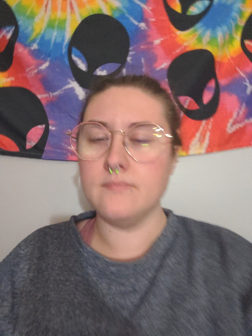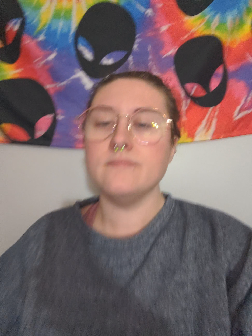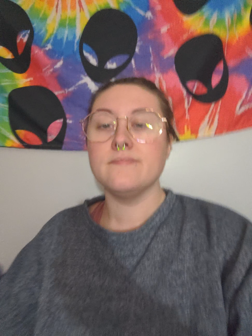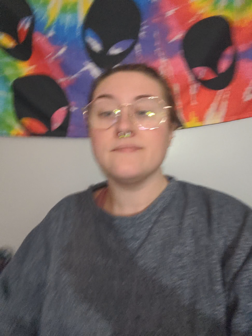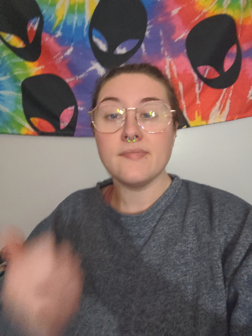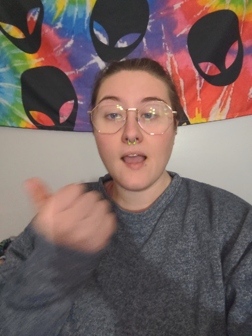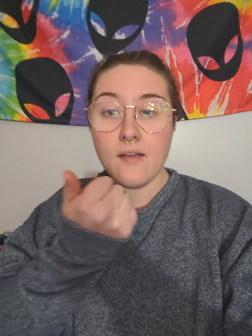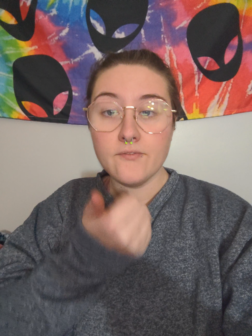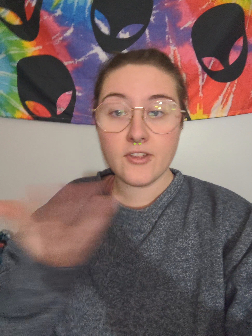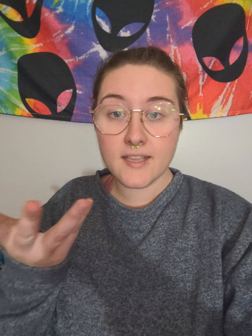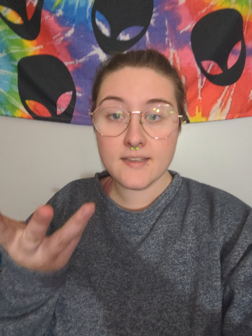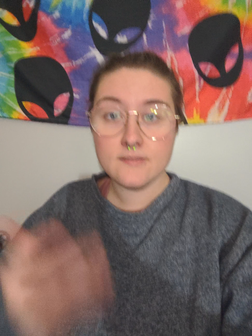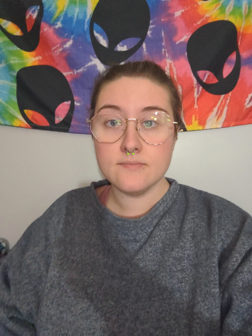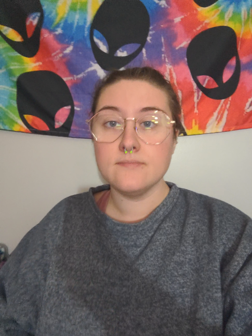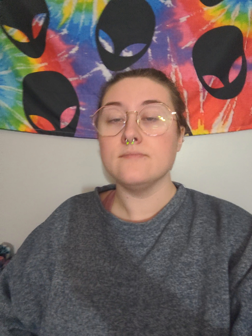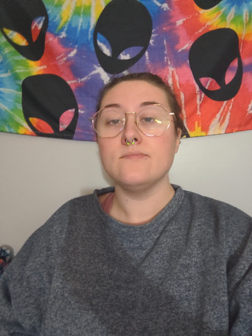every